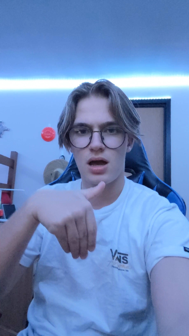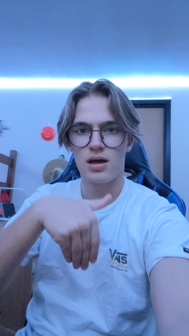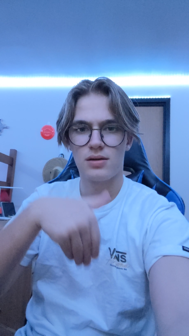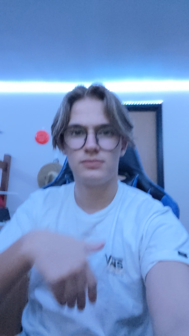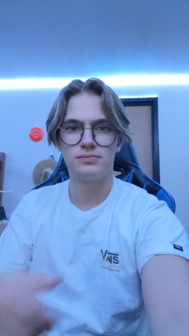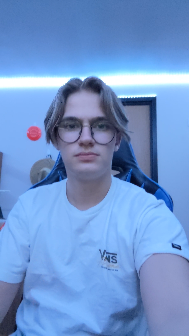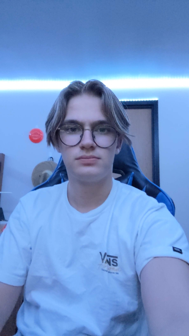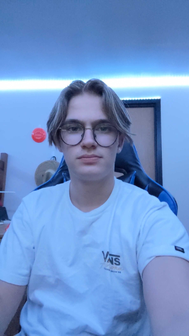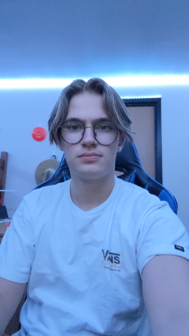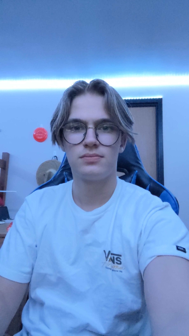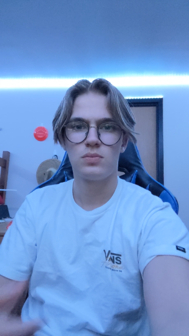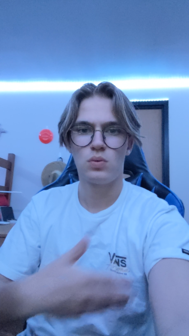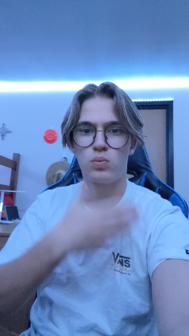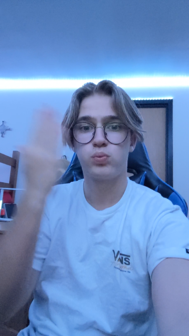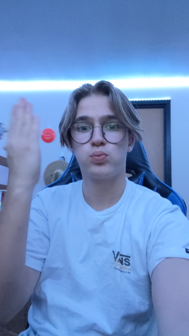all gone